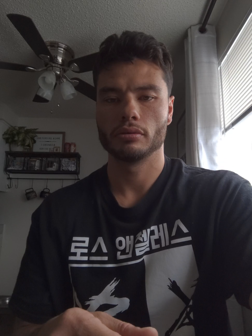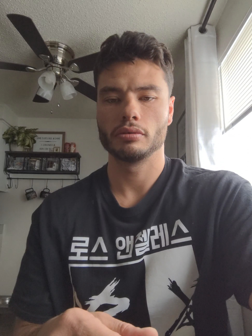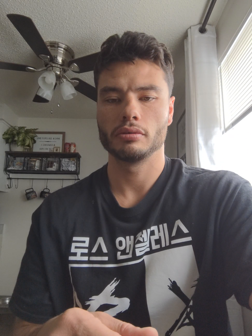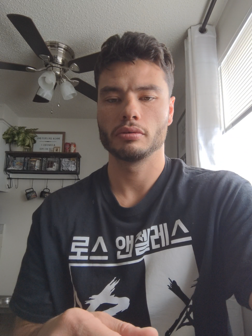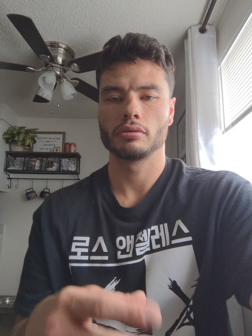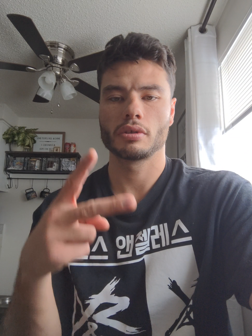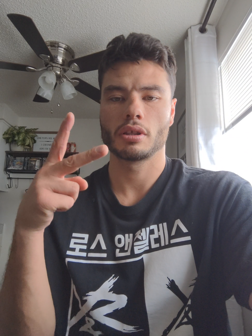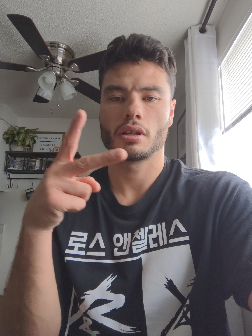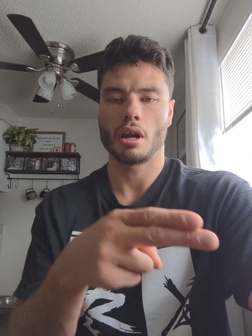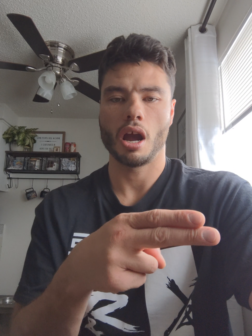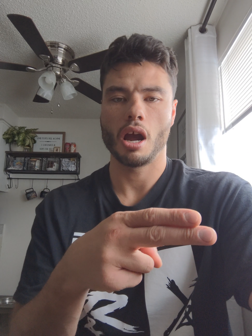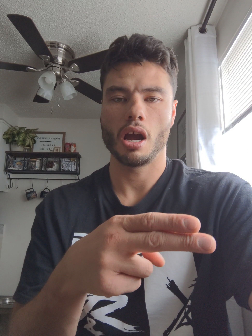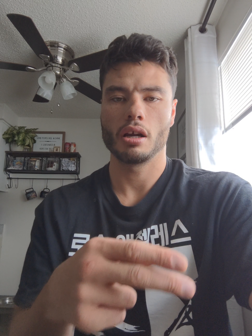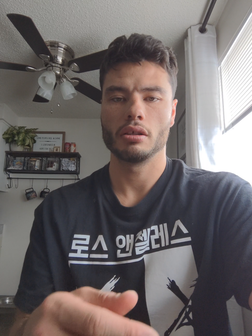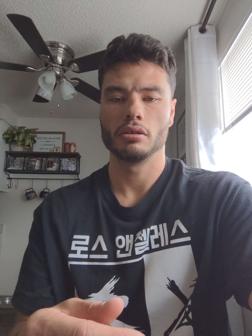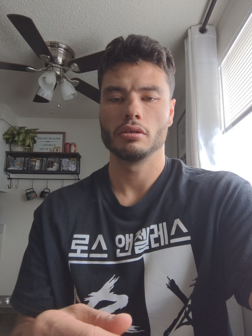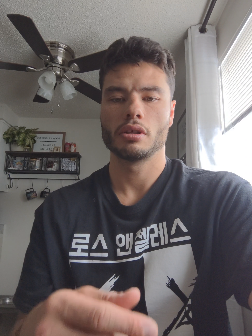cut